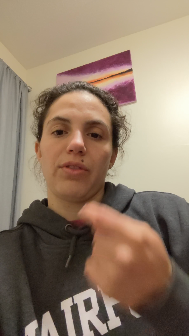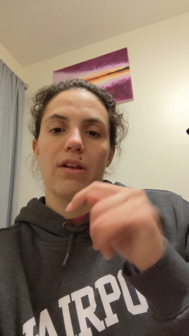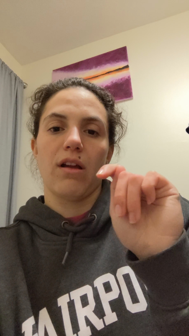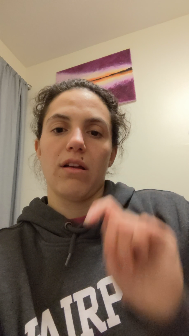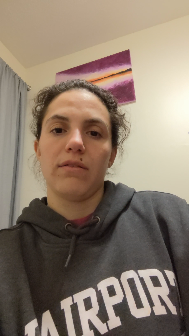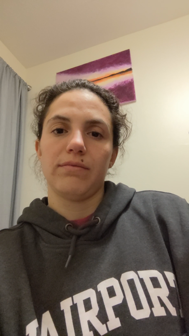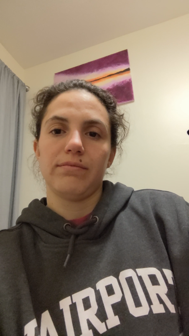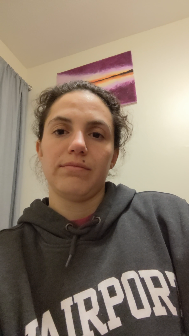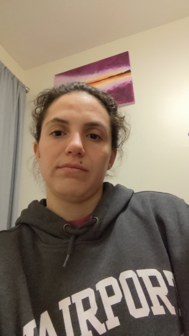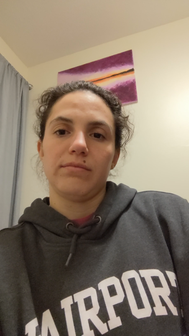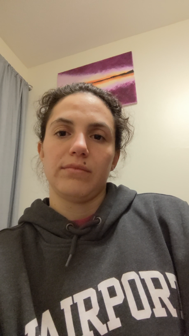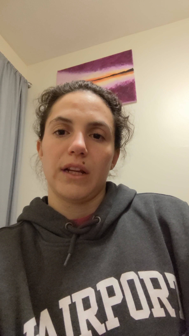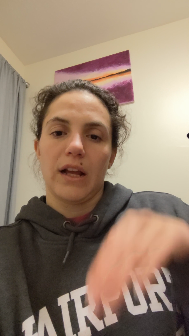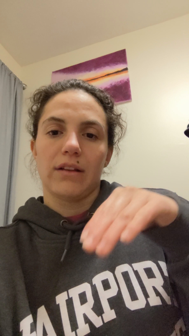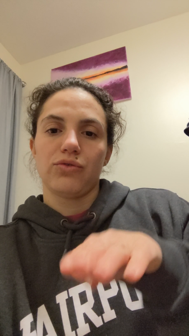enter